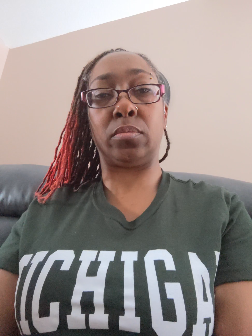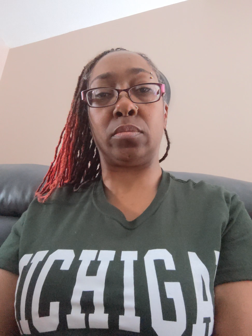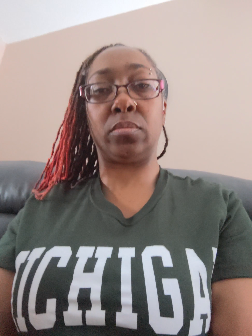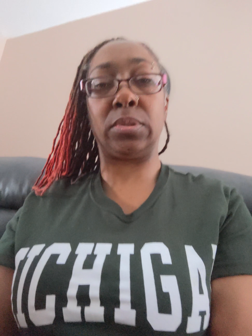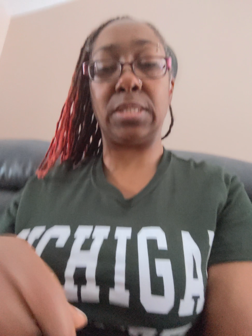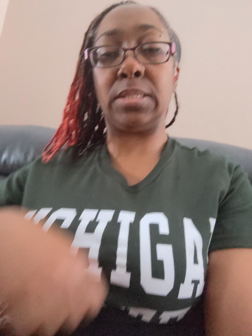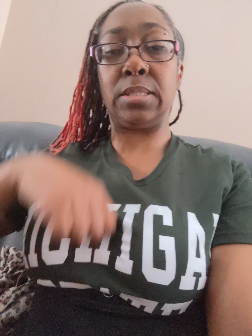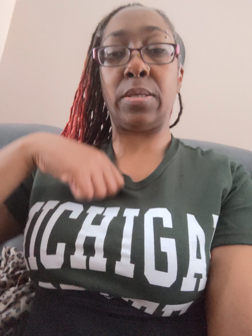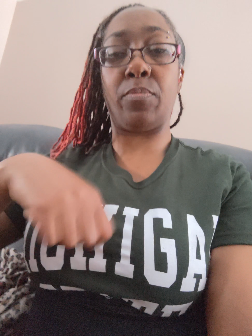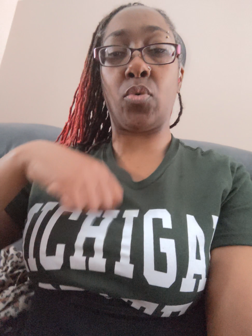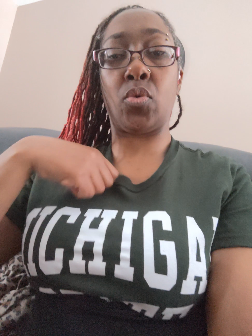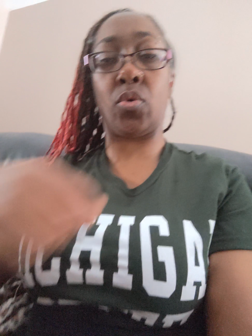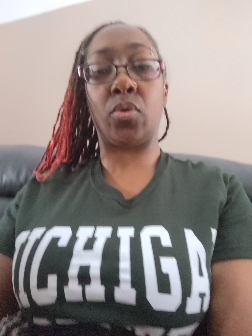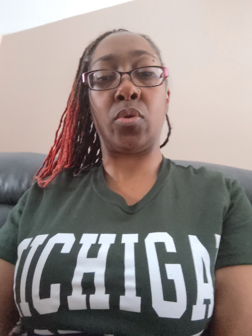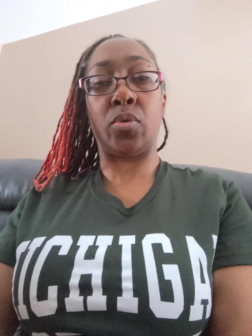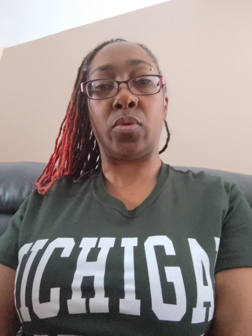zipper